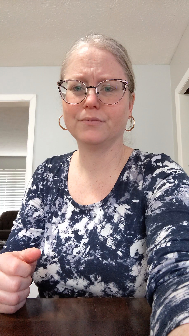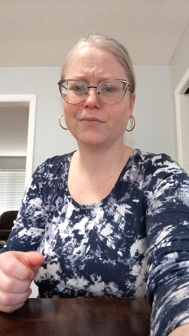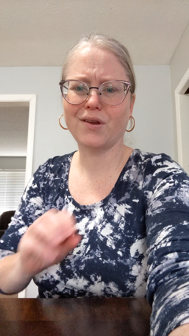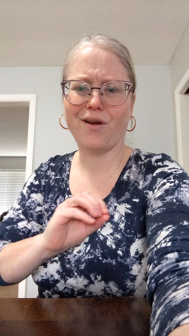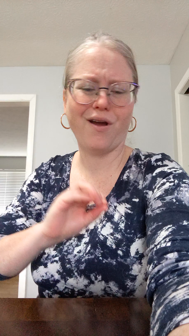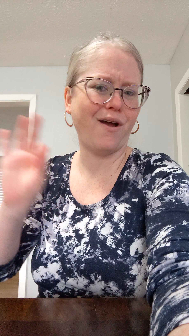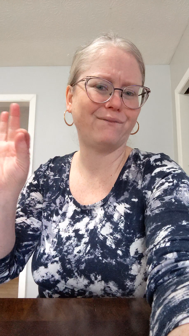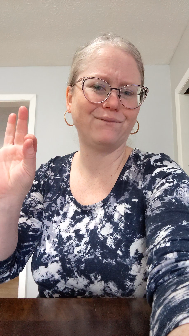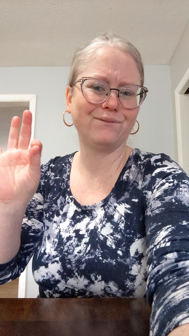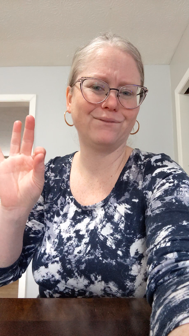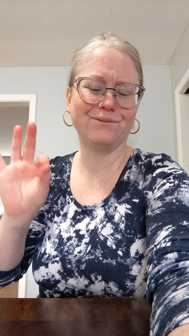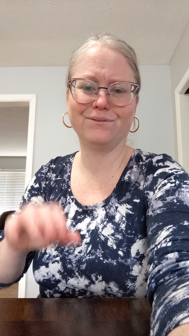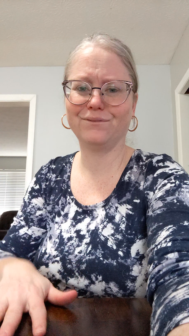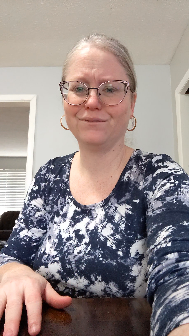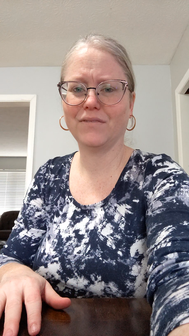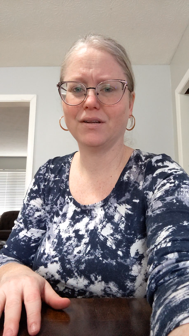off